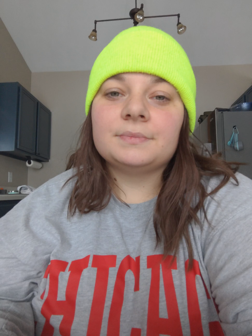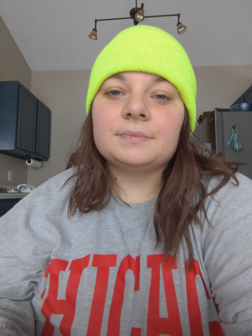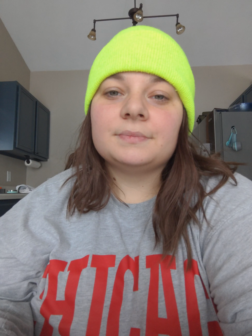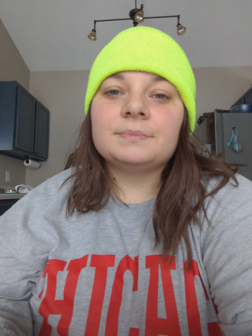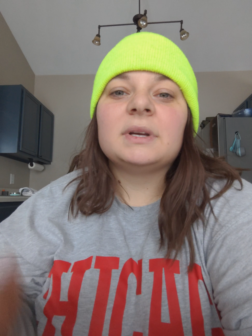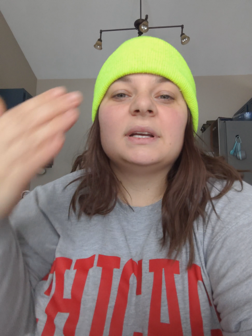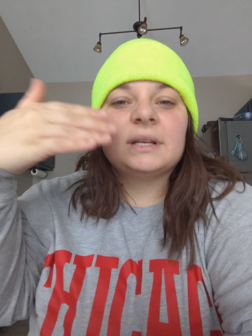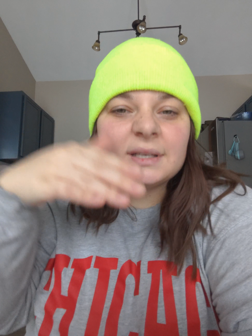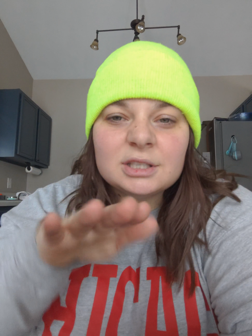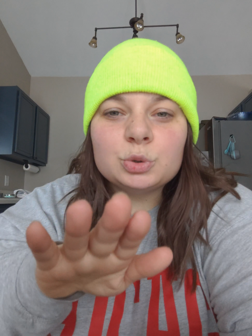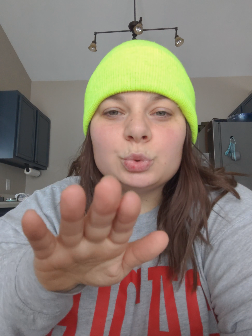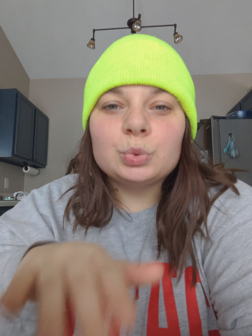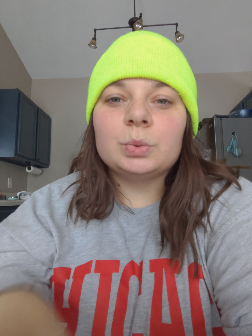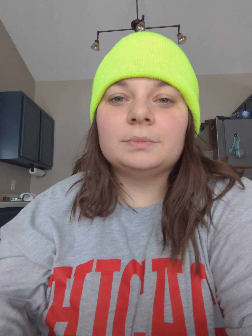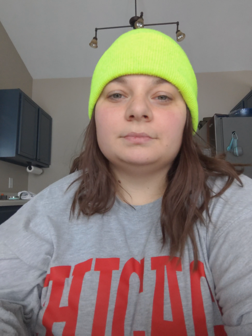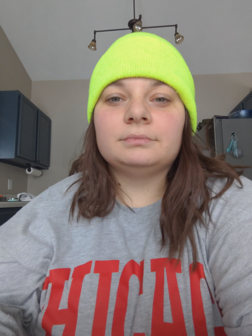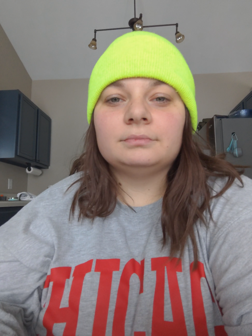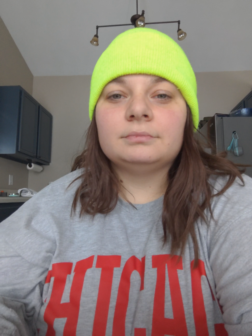into